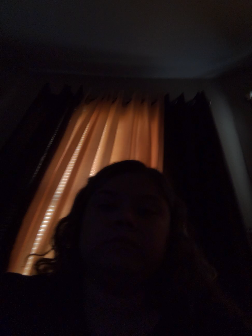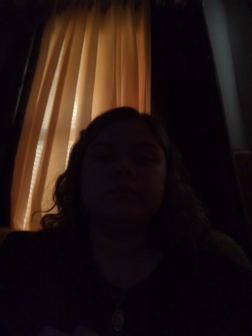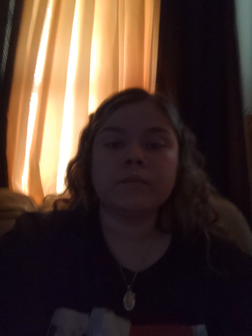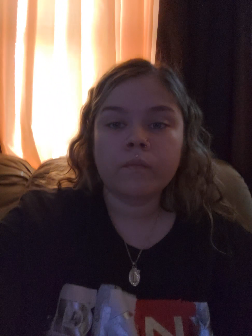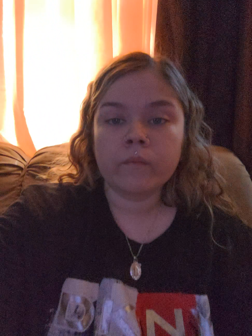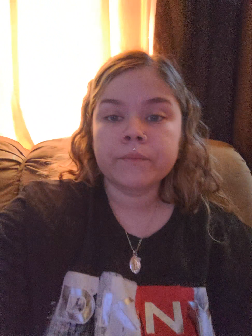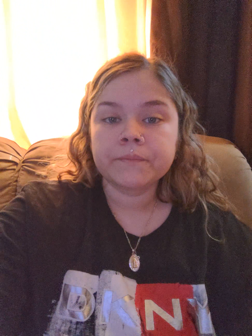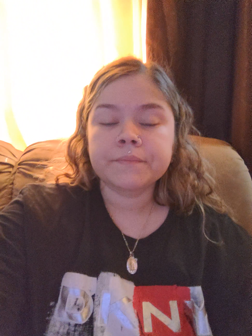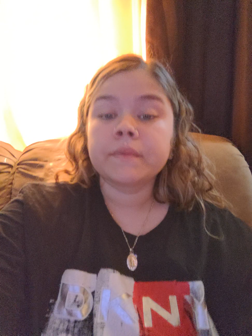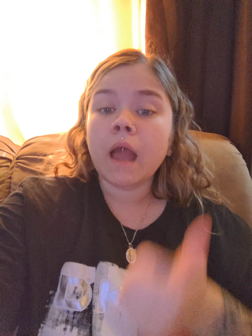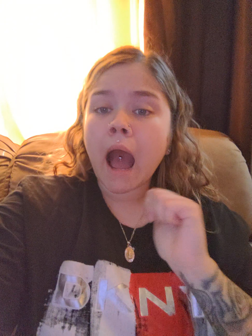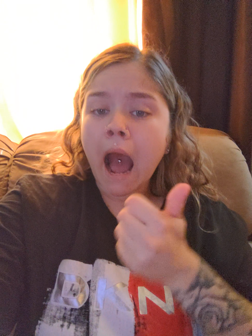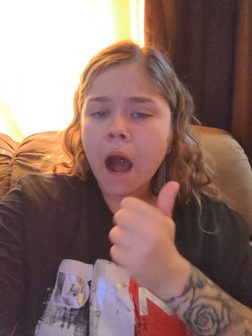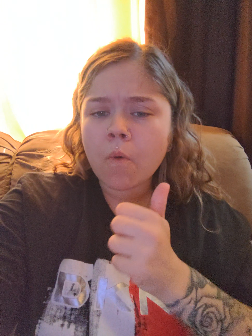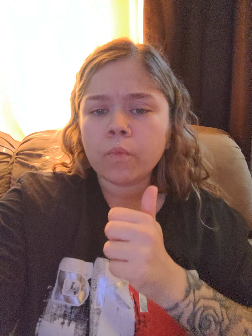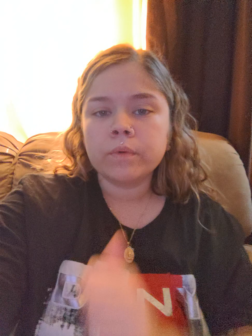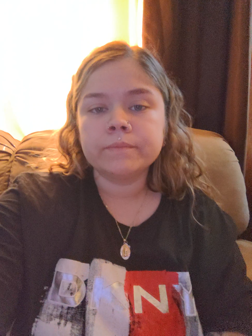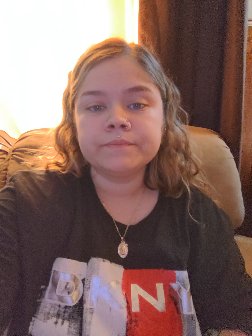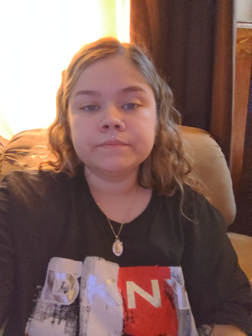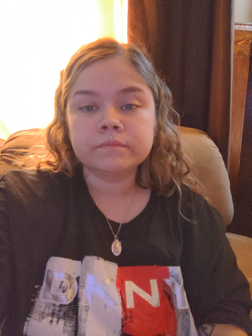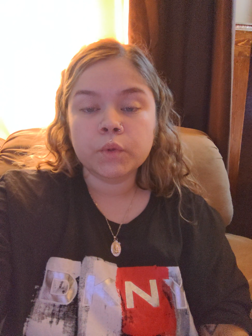how